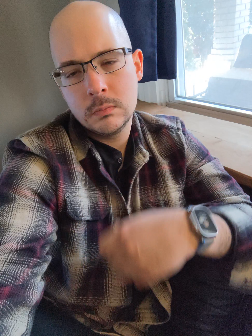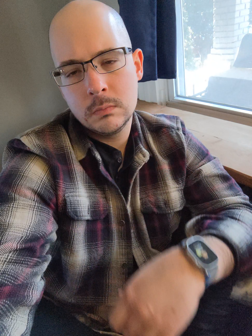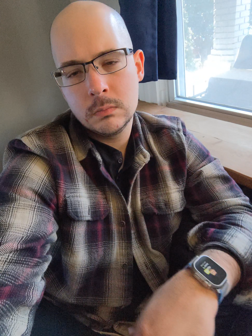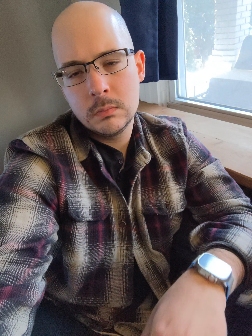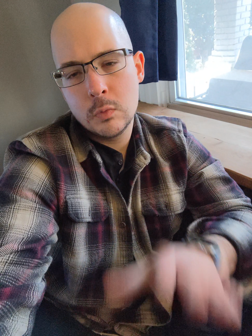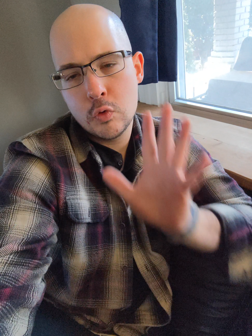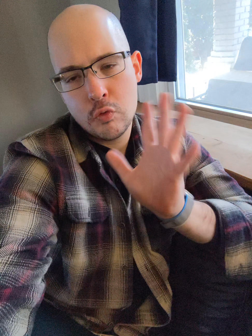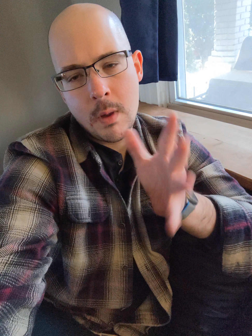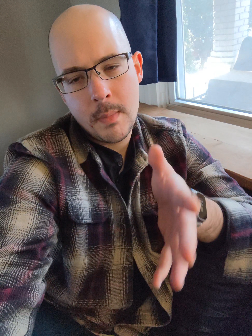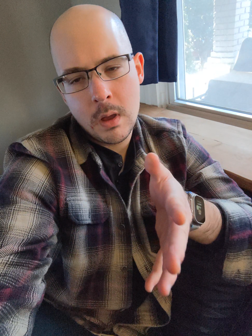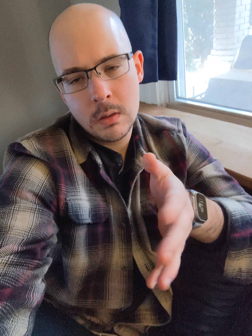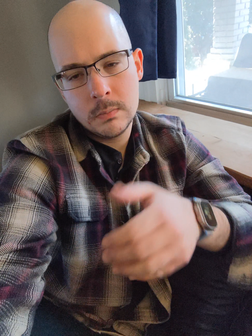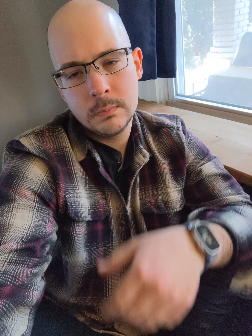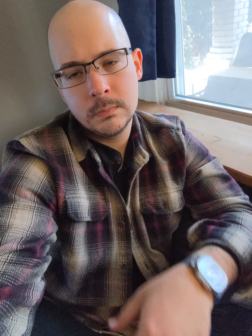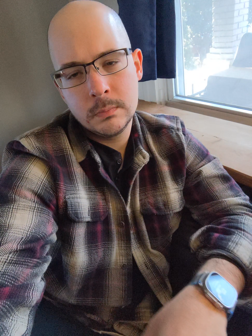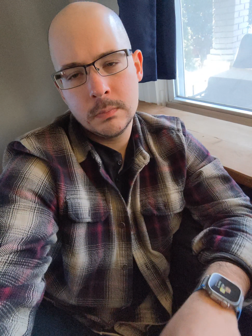grandma